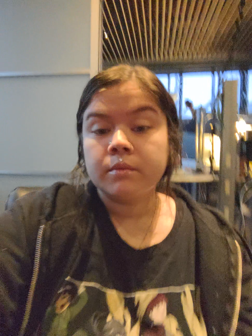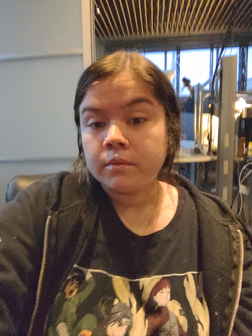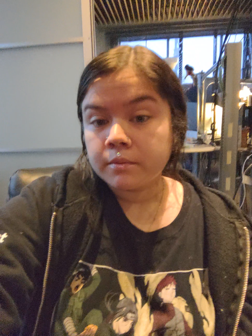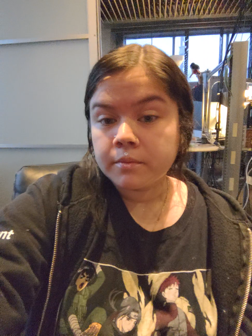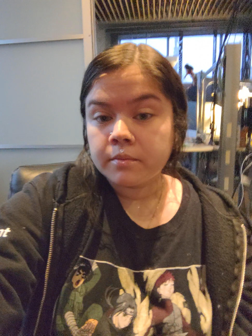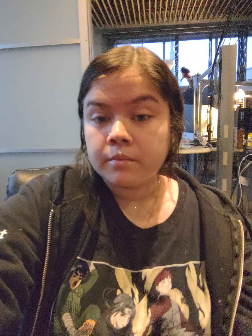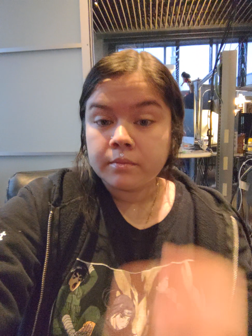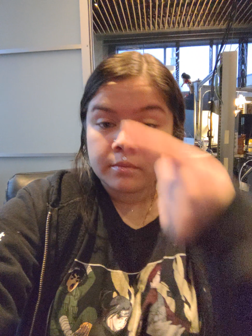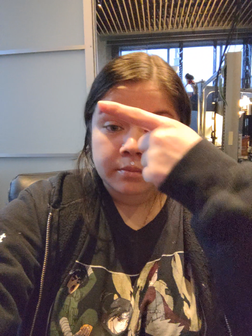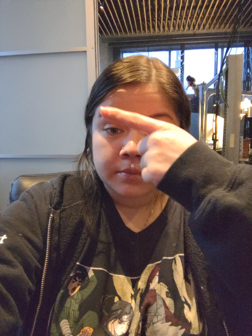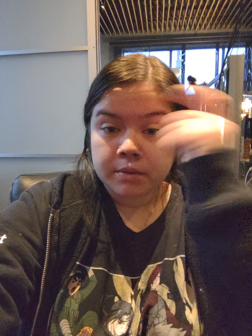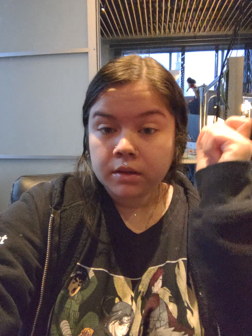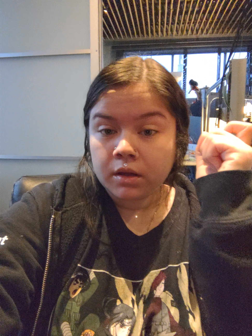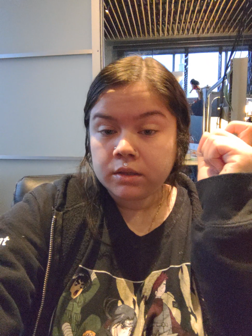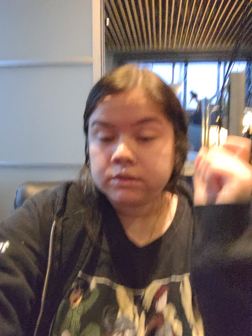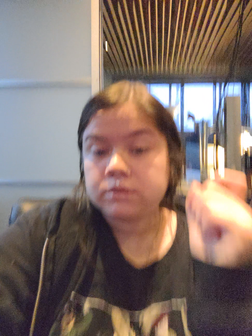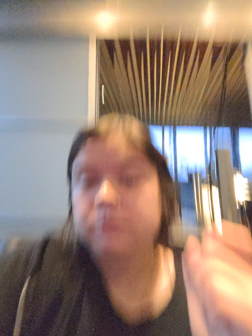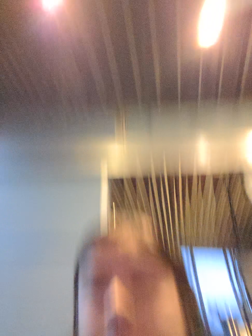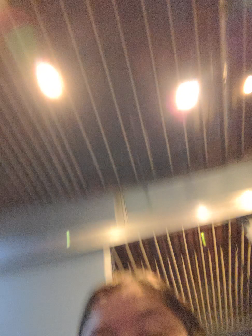because